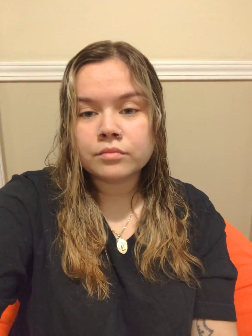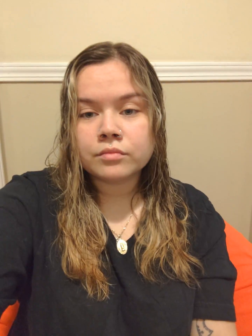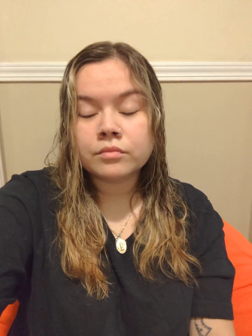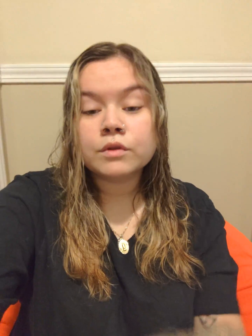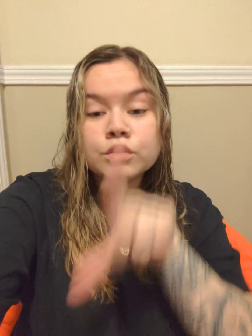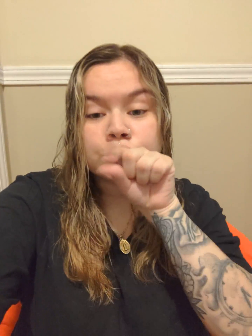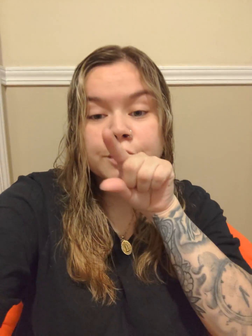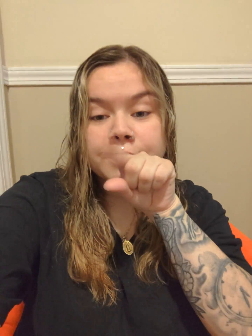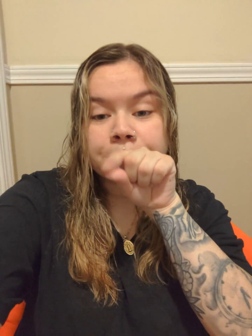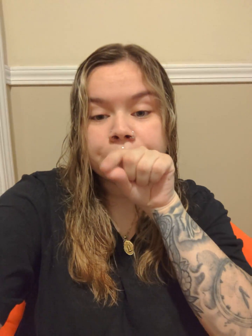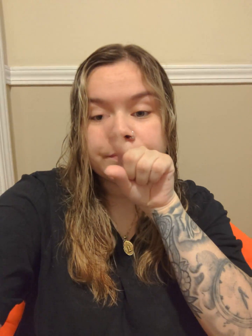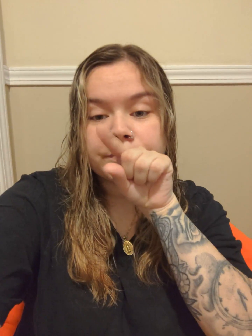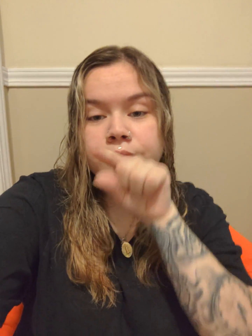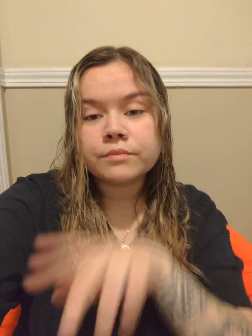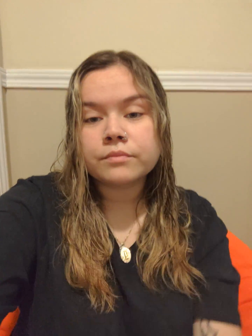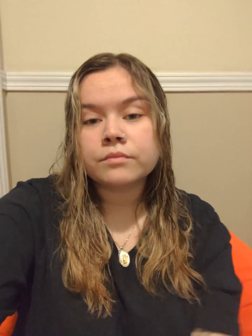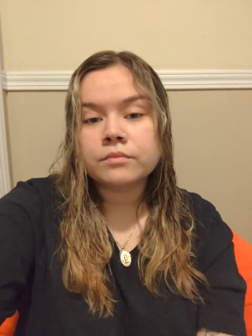chicken